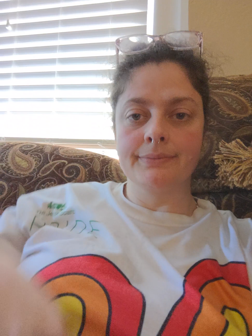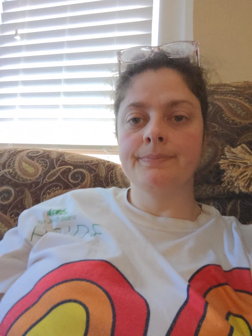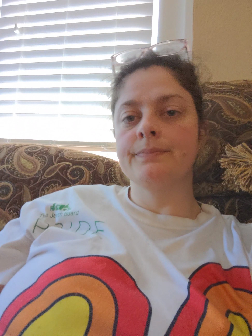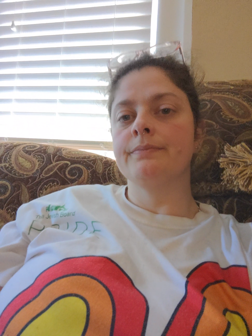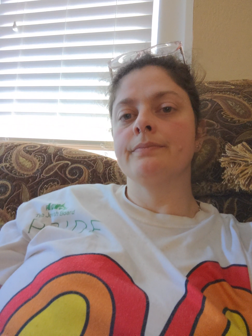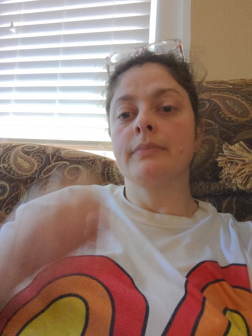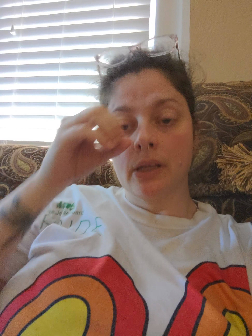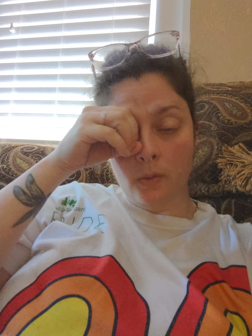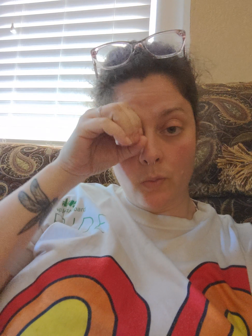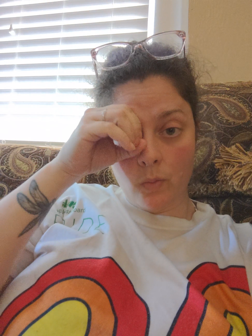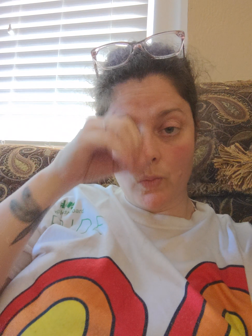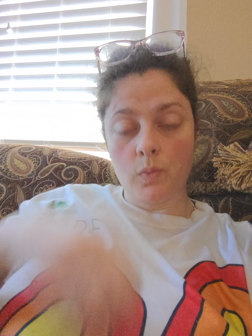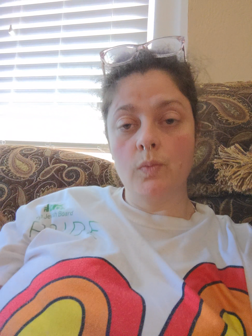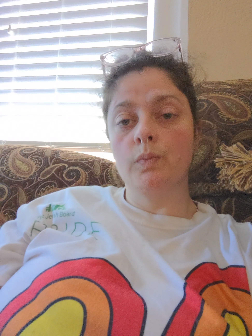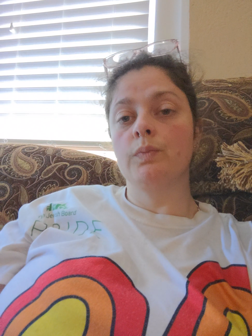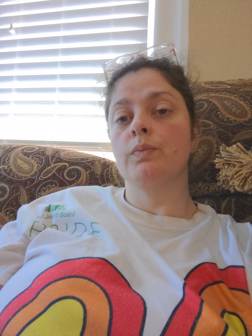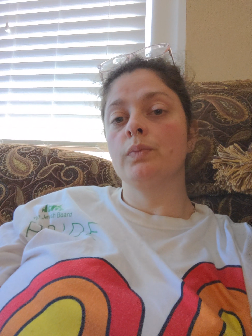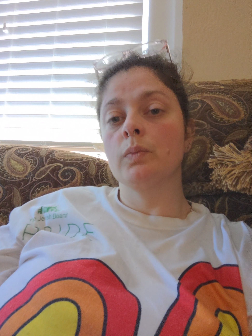owl